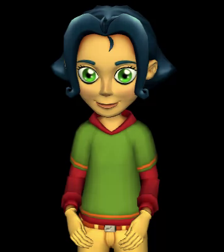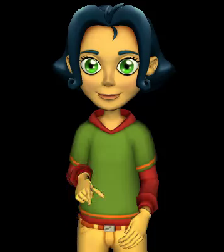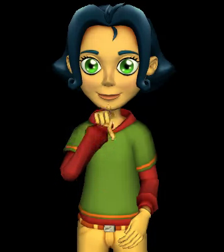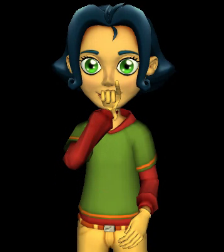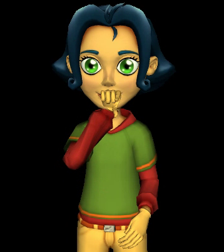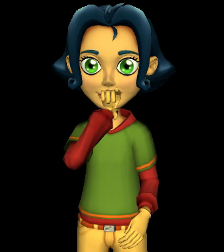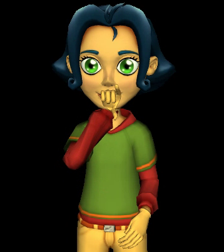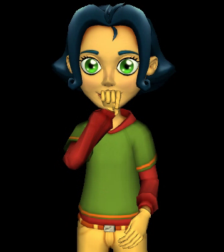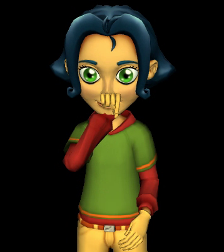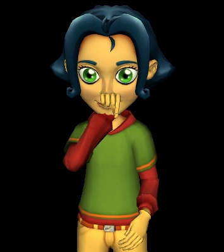دجاجة